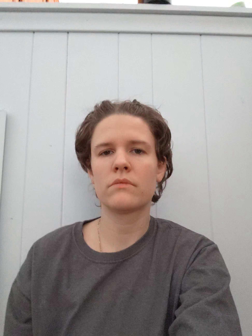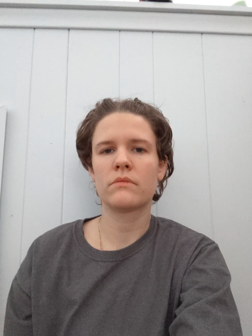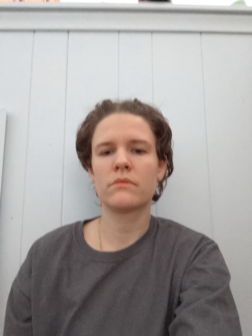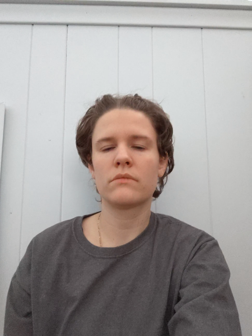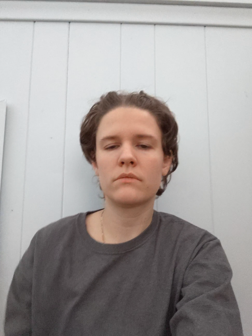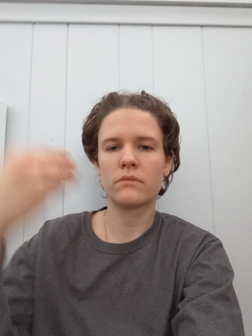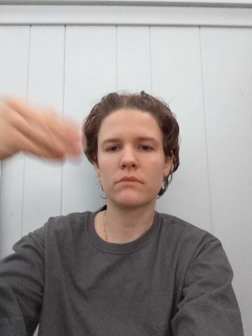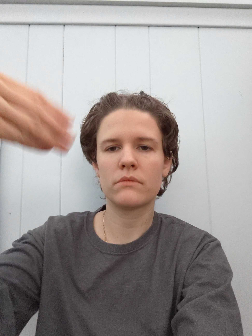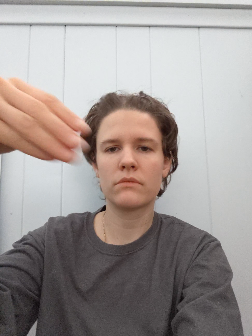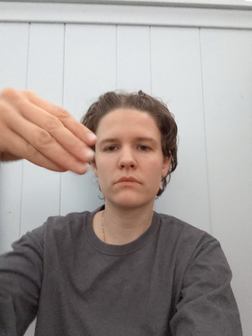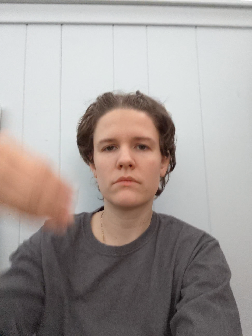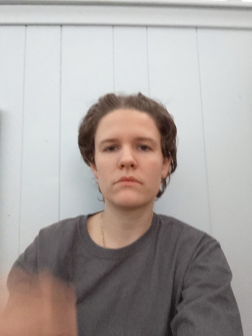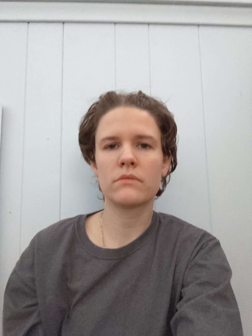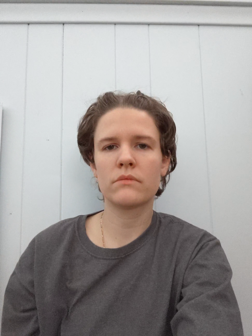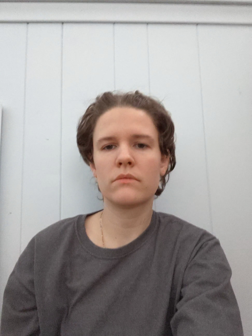store